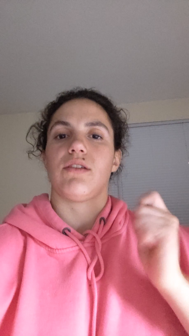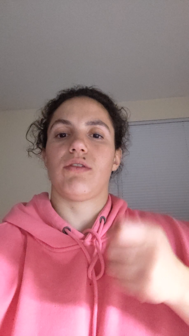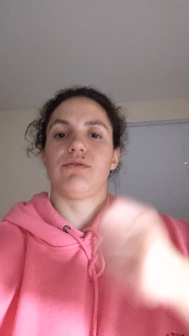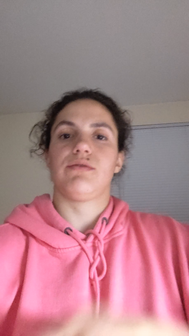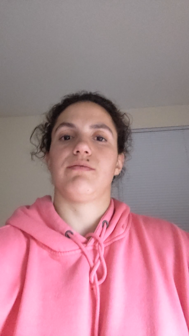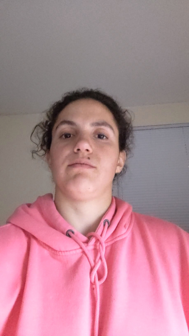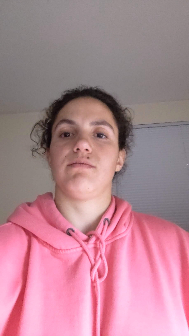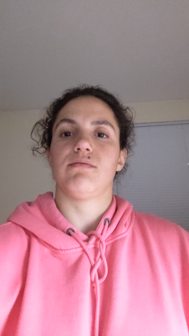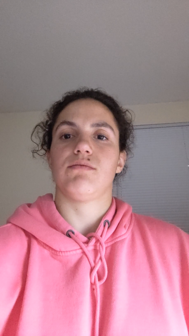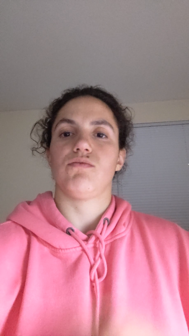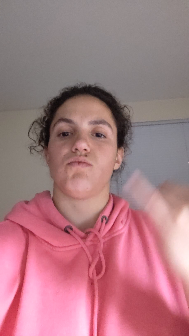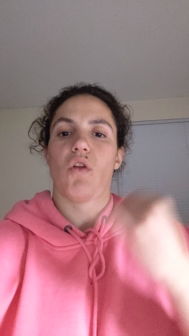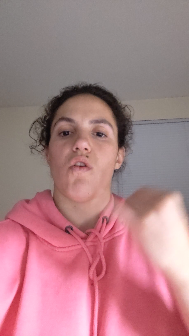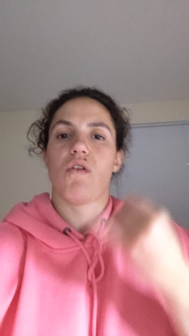draw